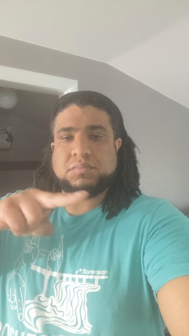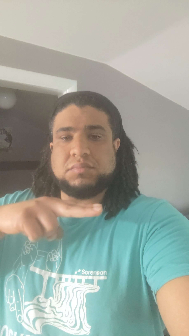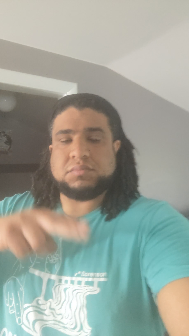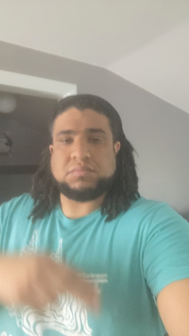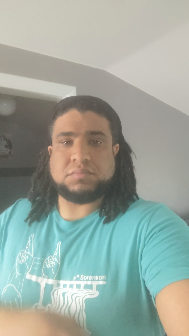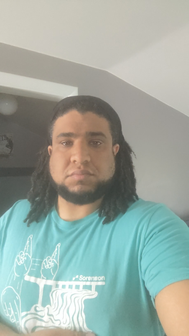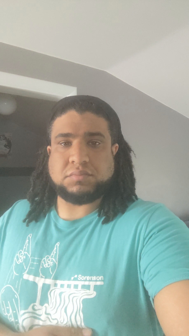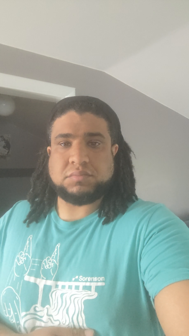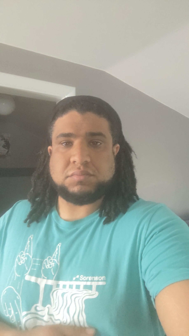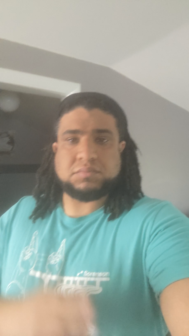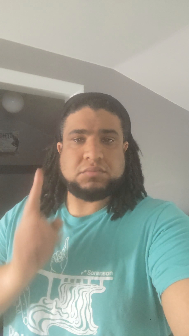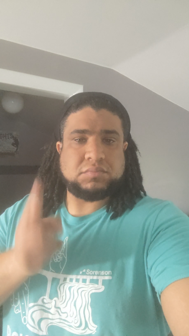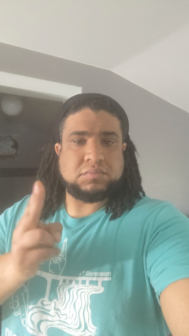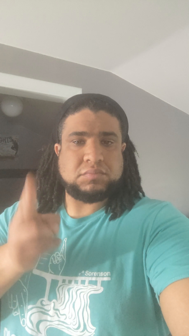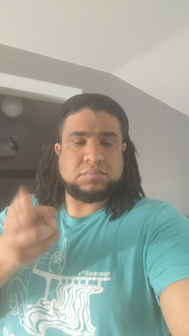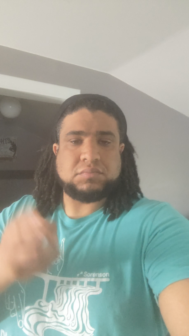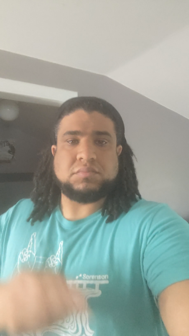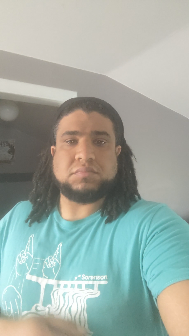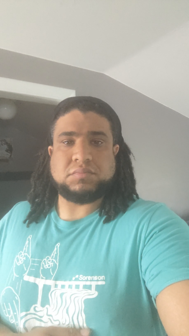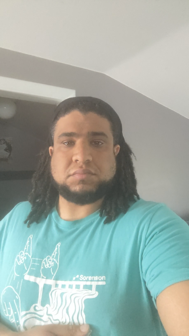hurry